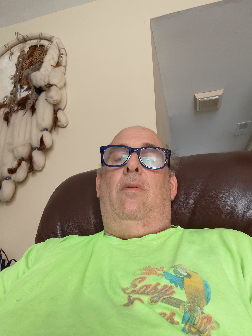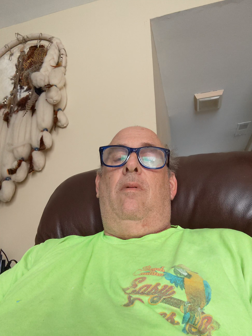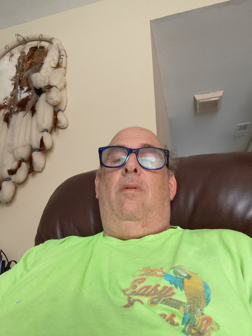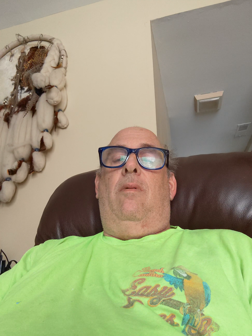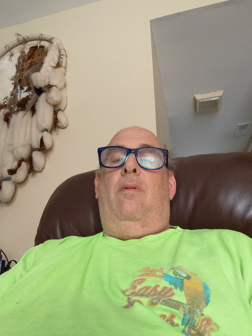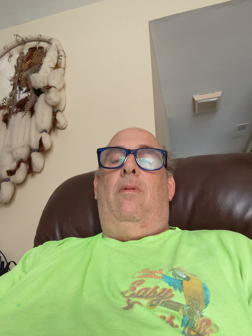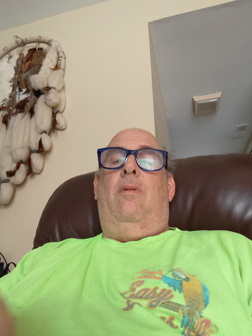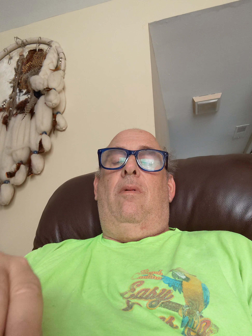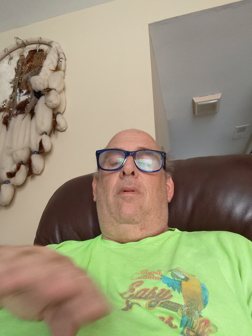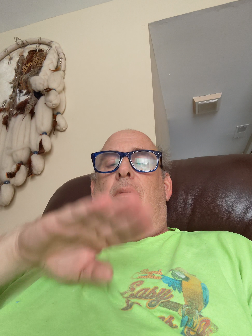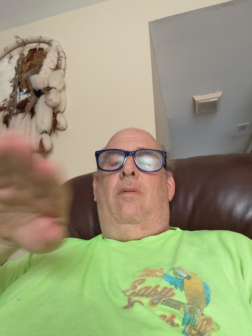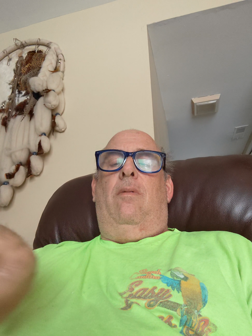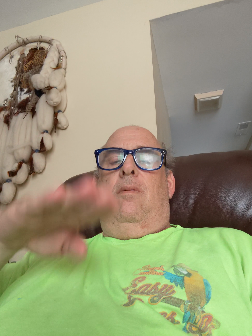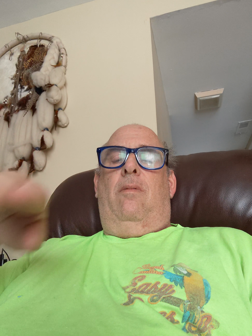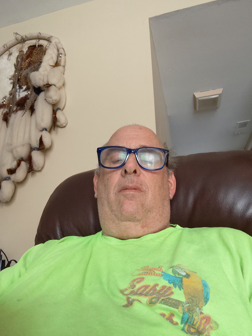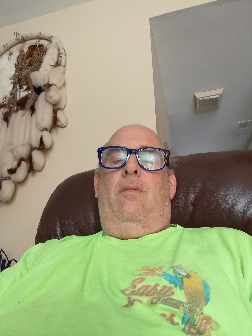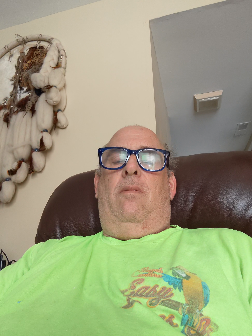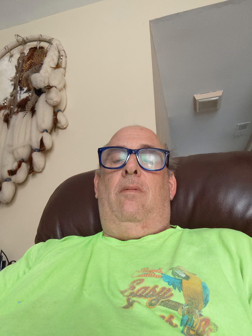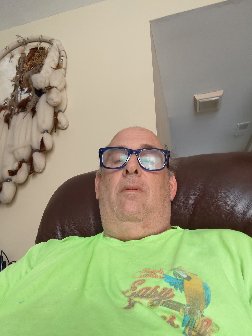pool